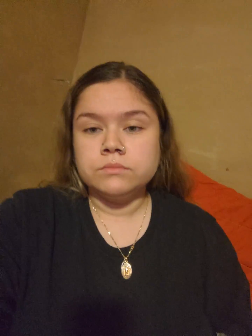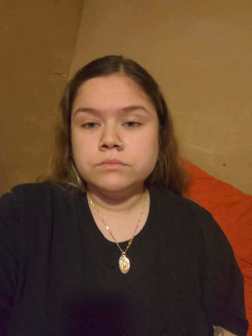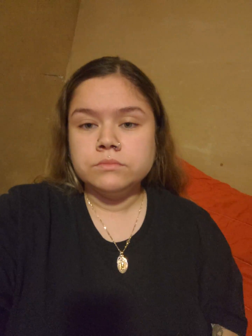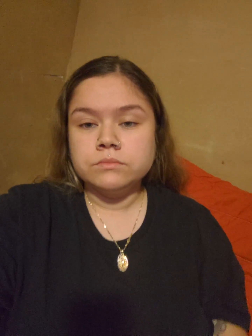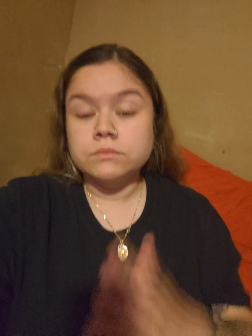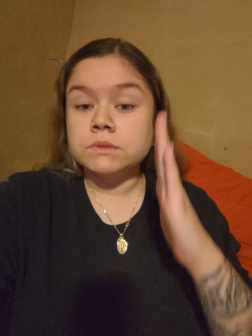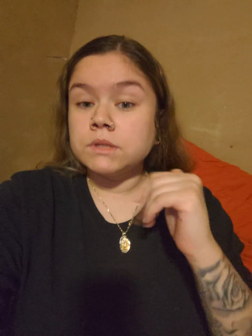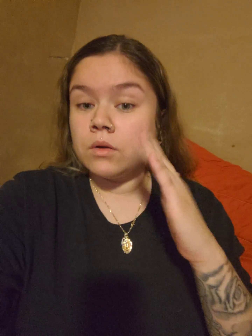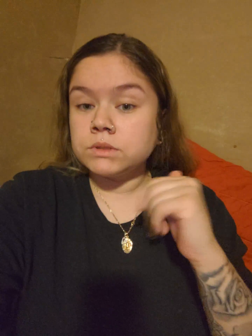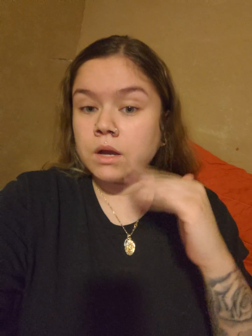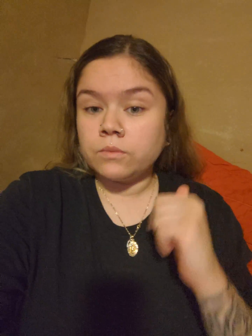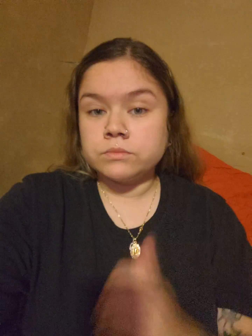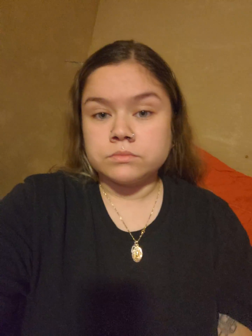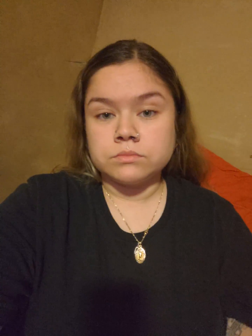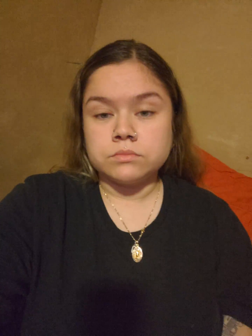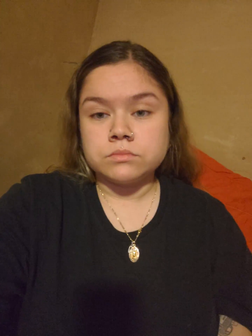downtown